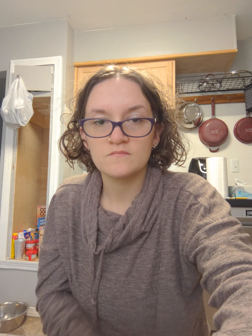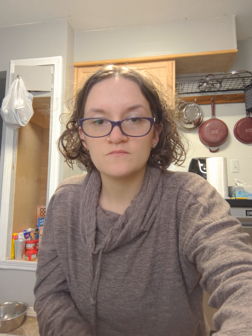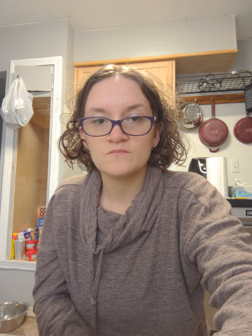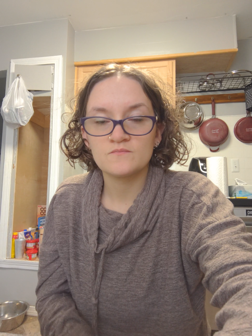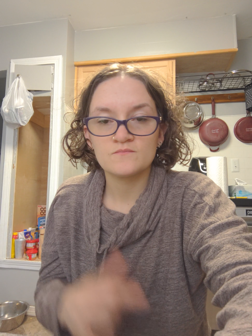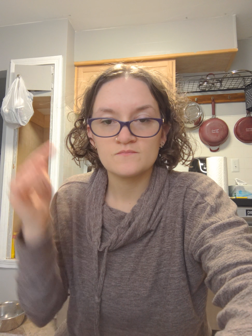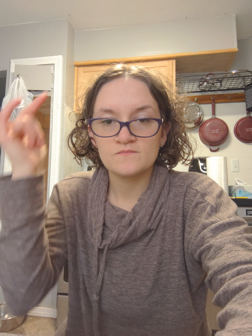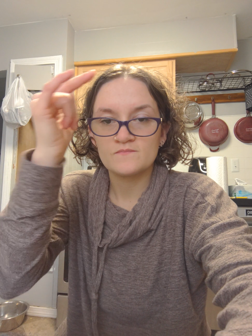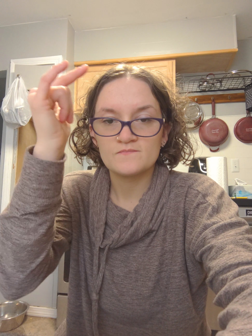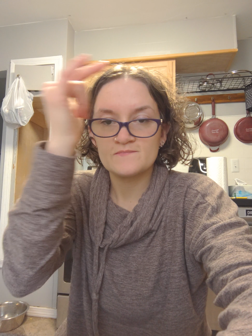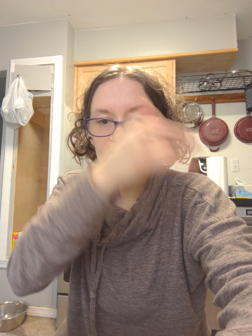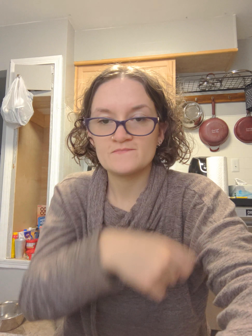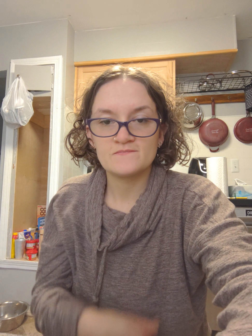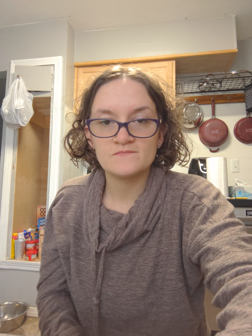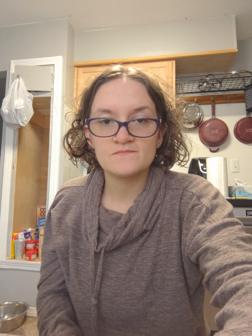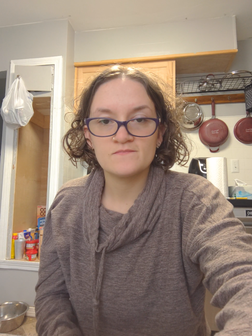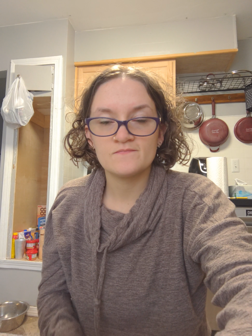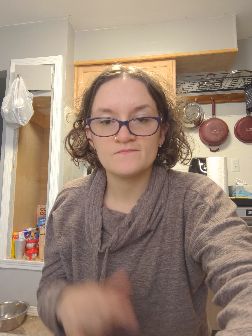airplane